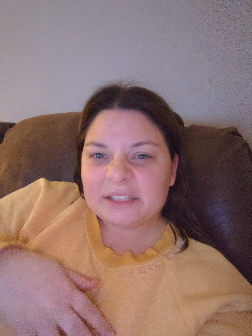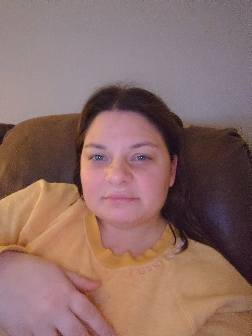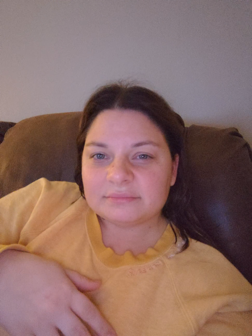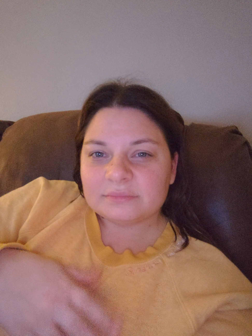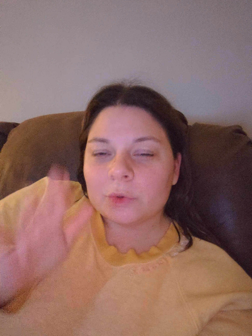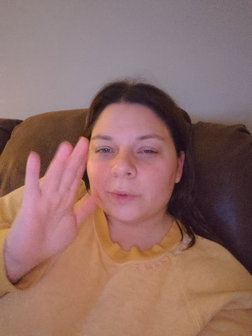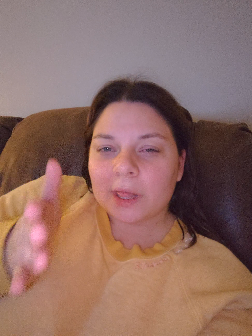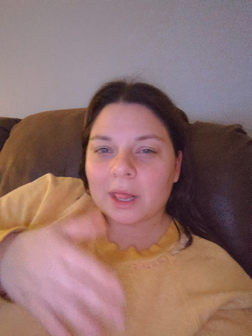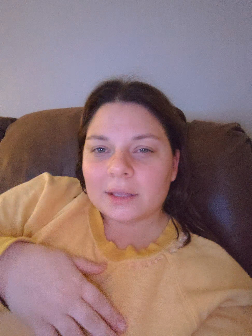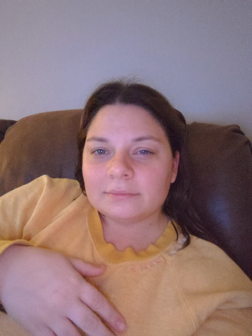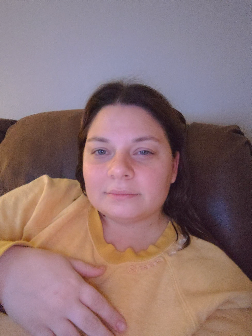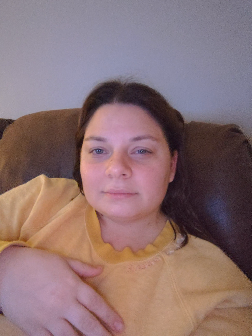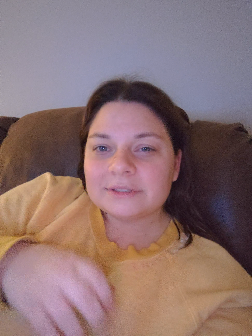will